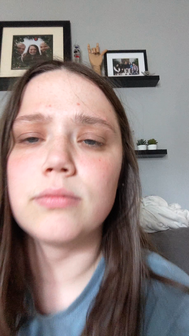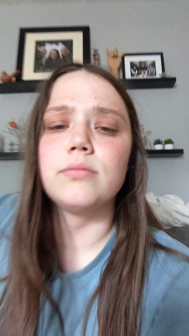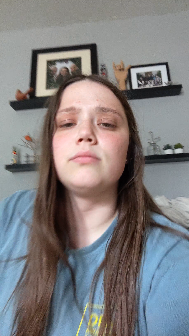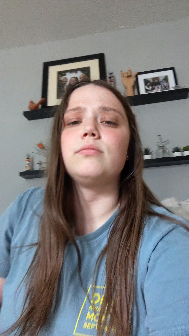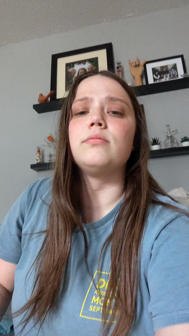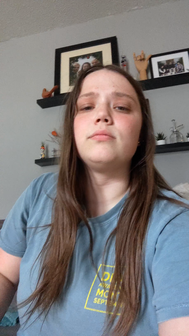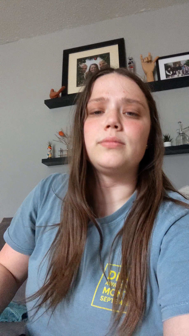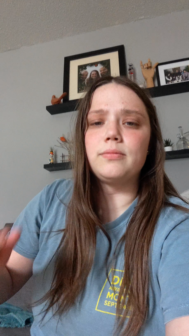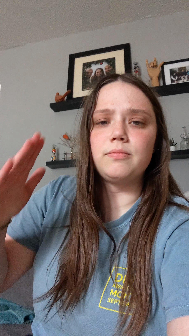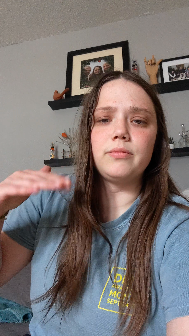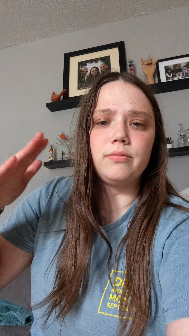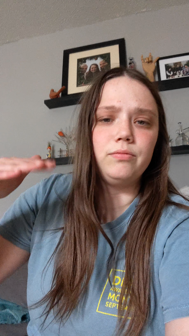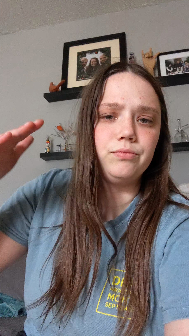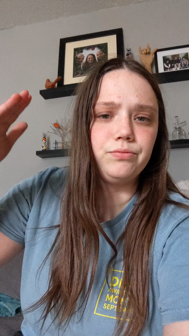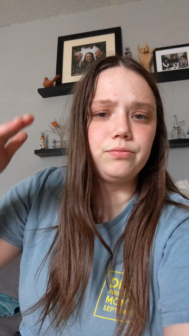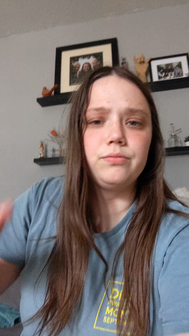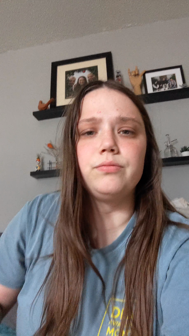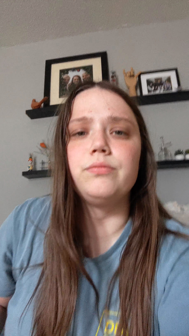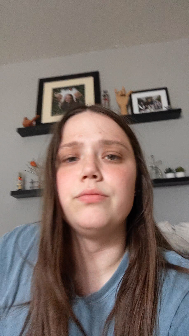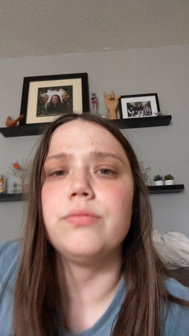build